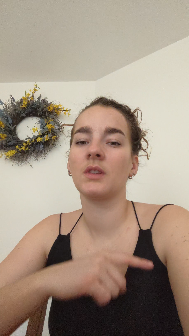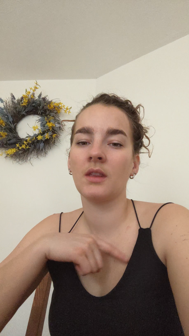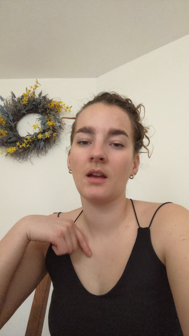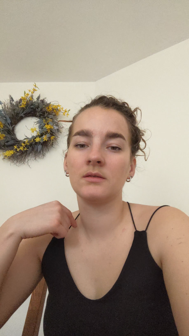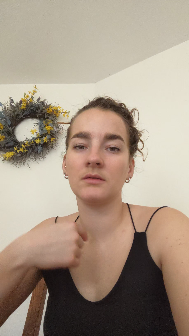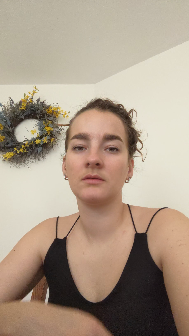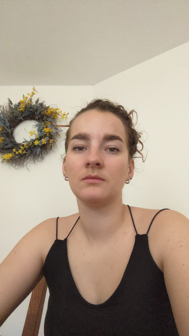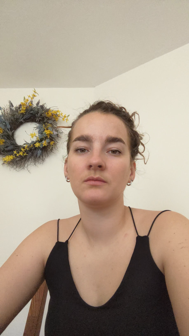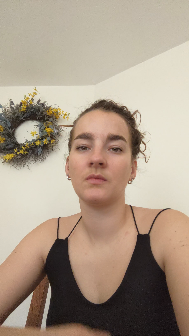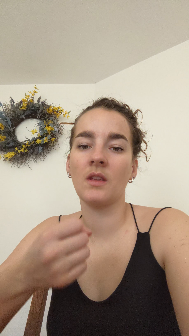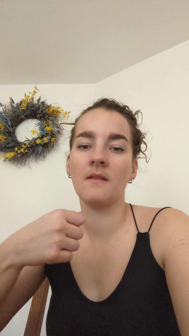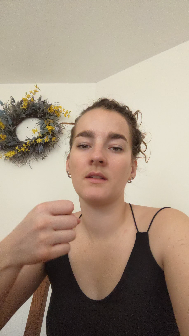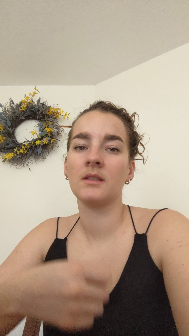coffee